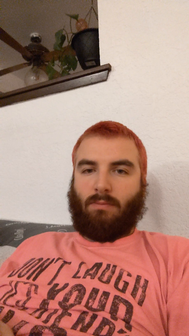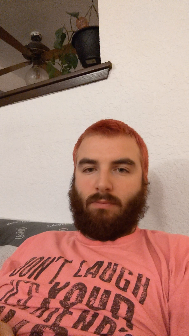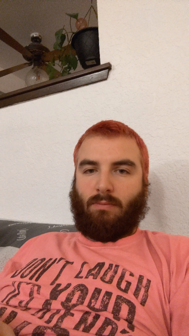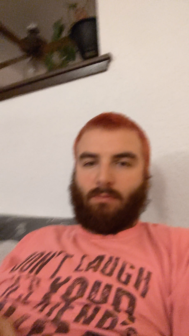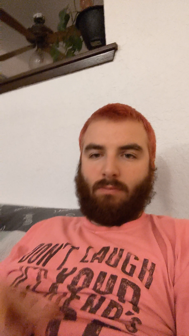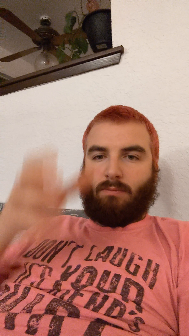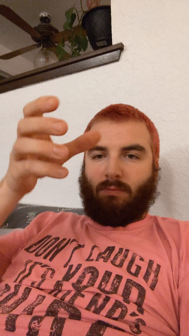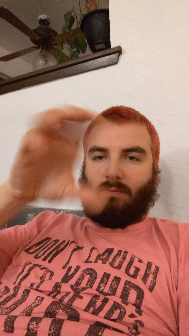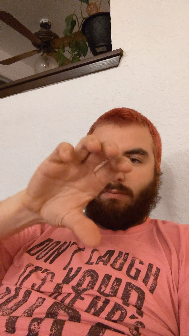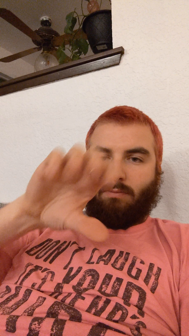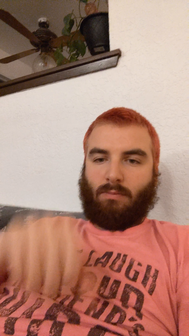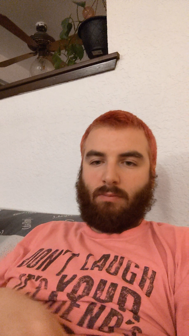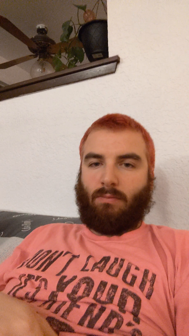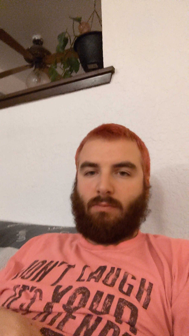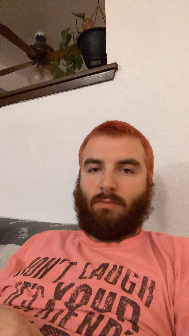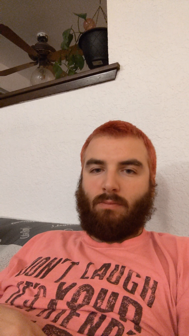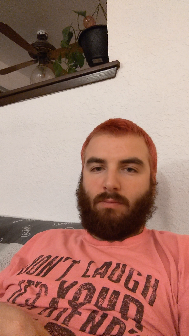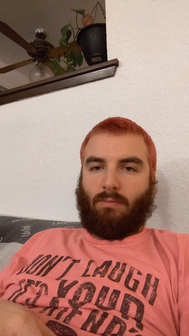dump